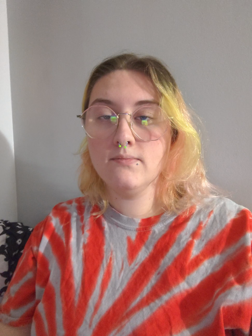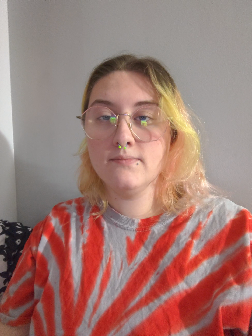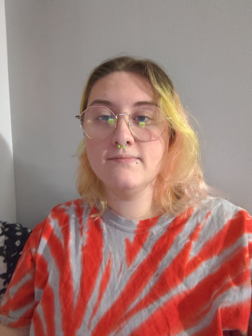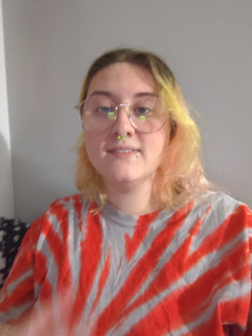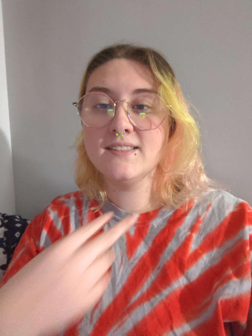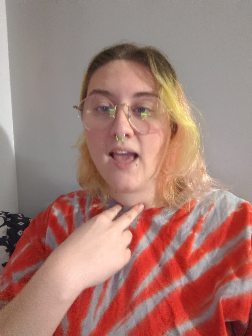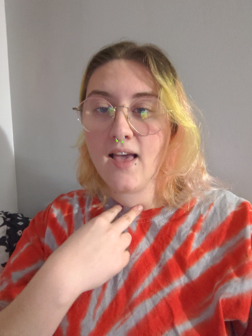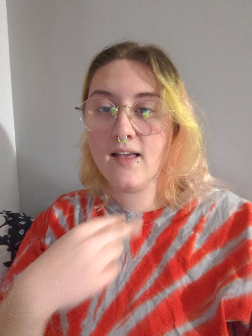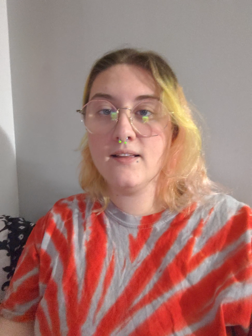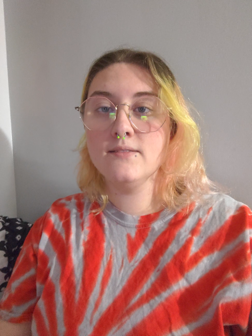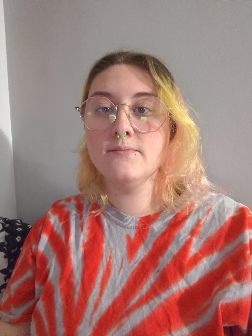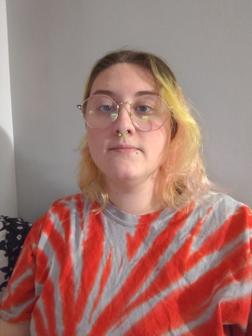stuck